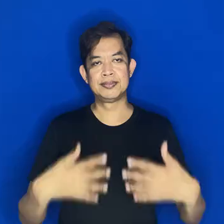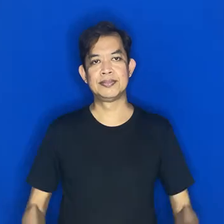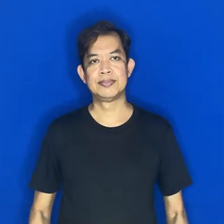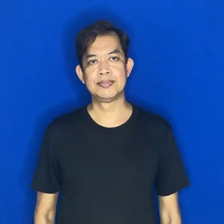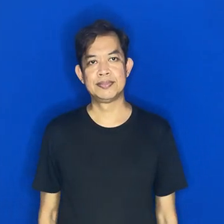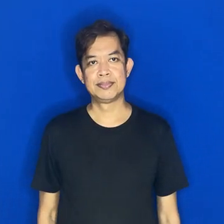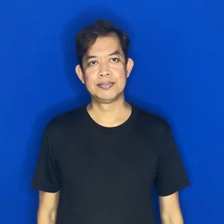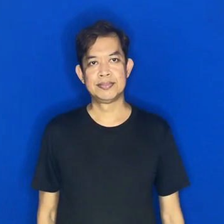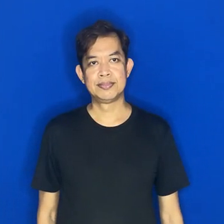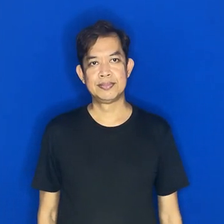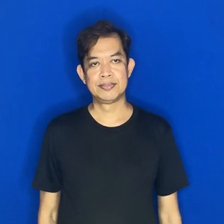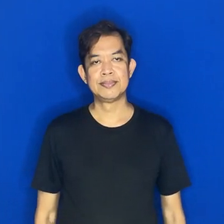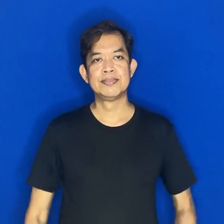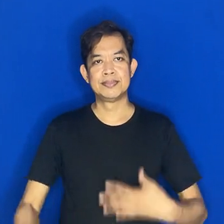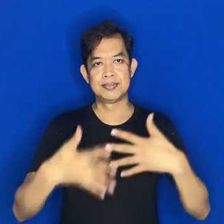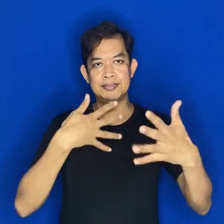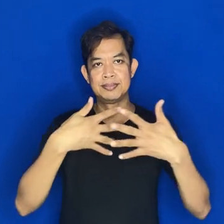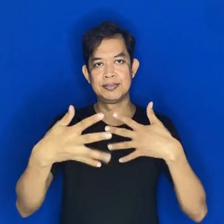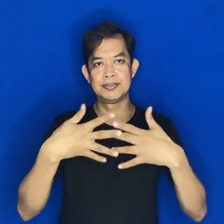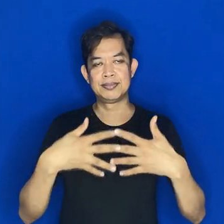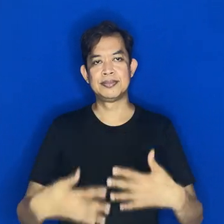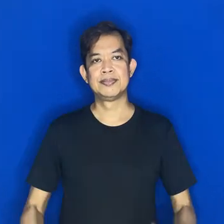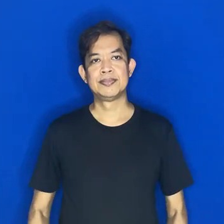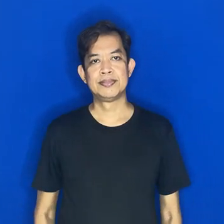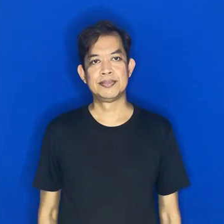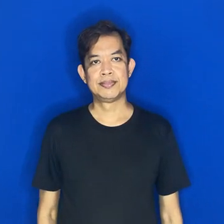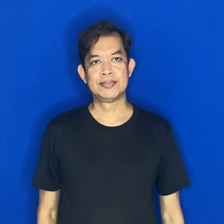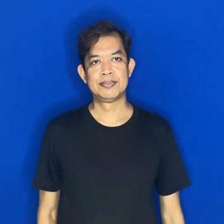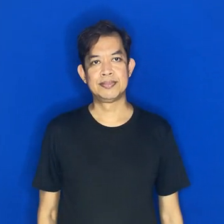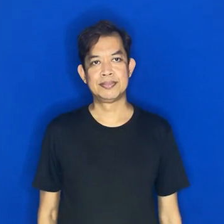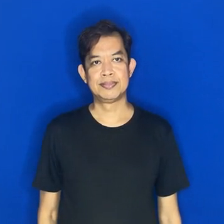brown